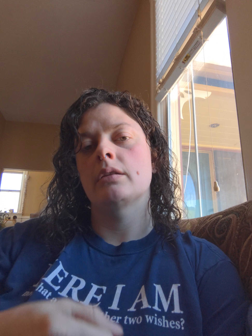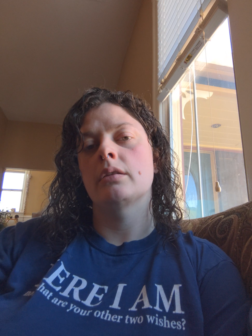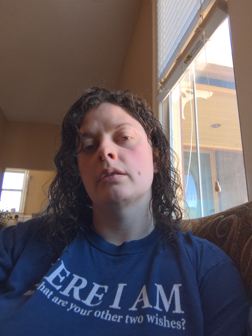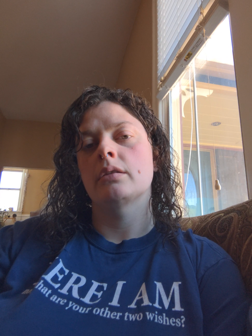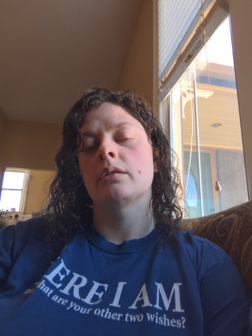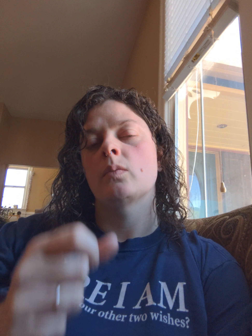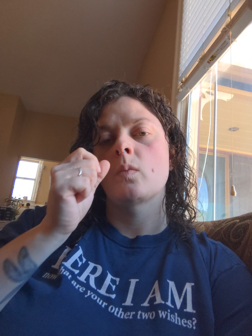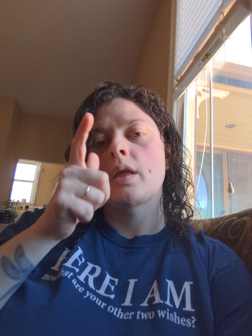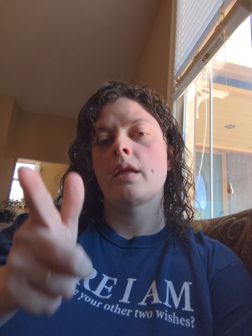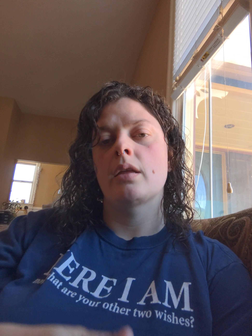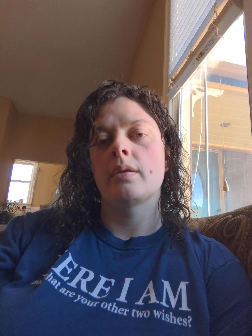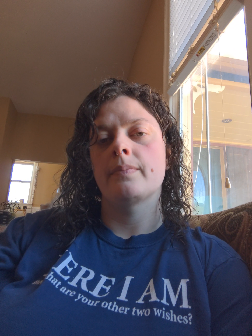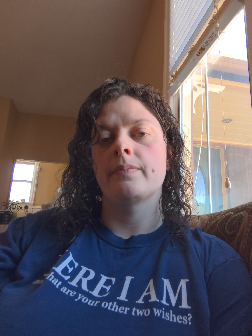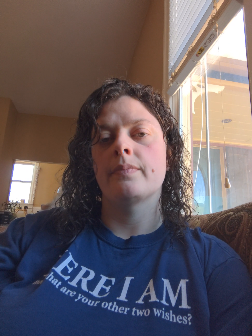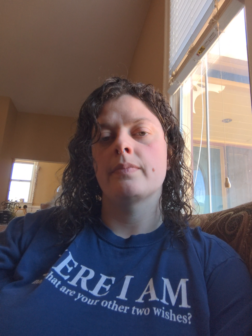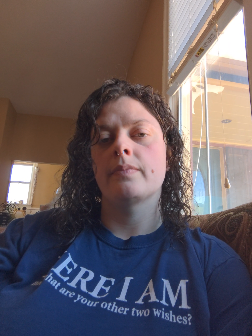awake